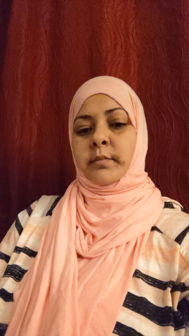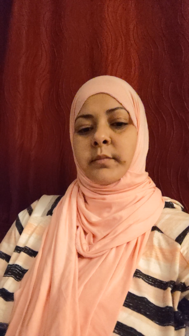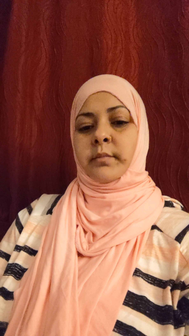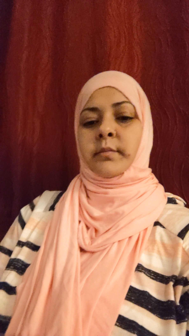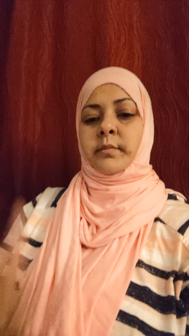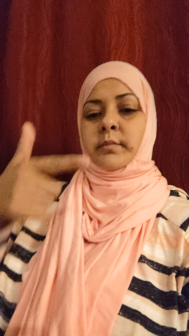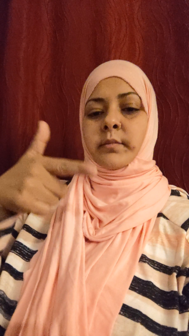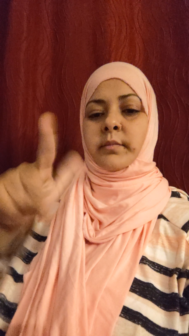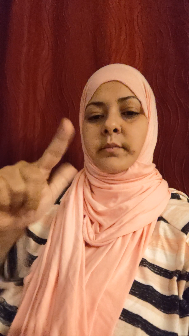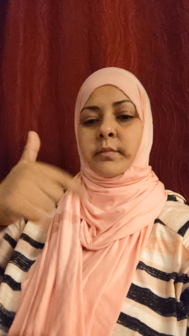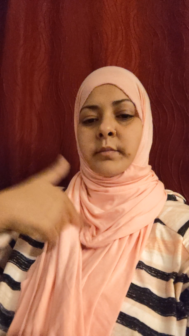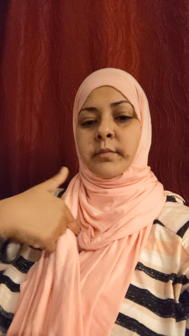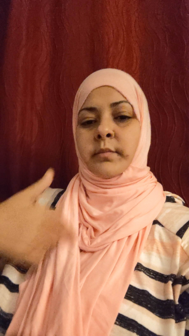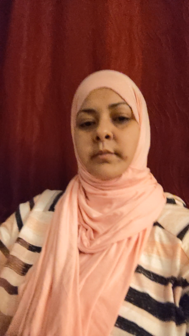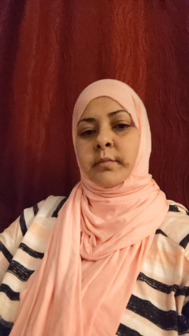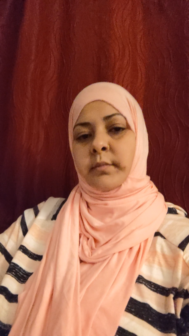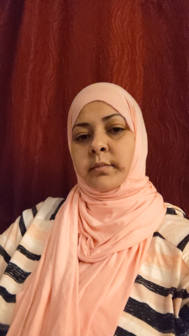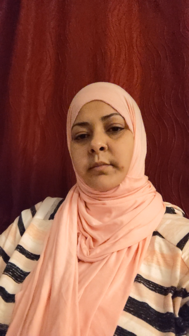let me